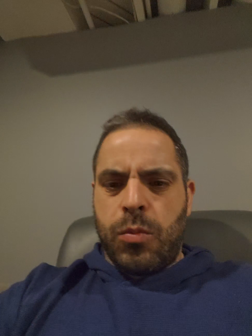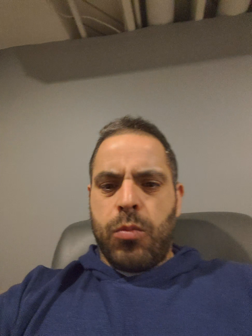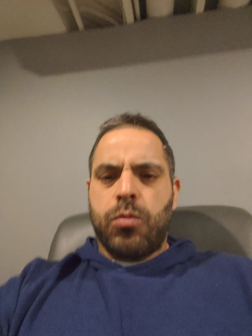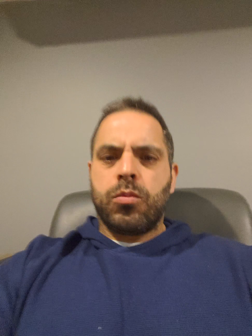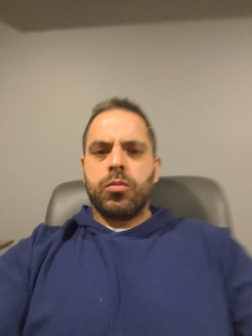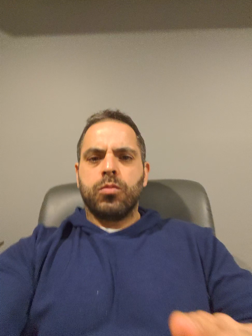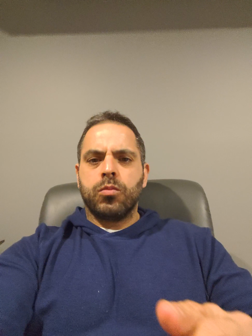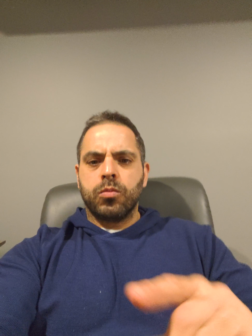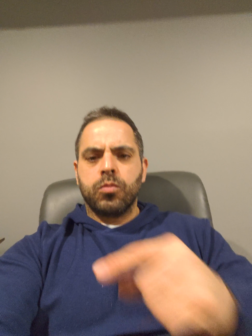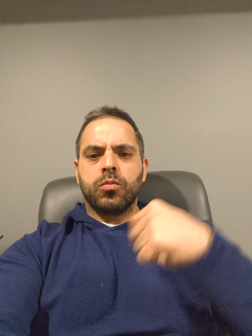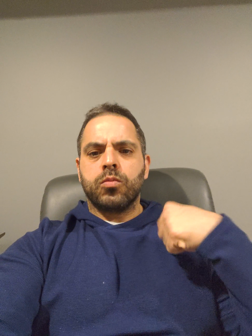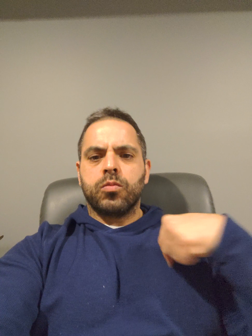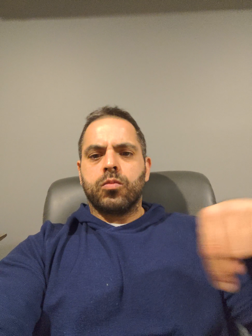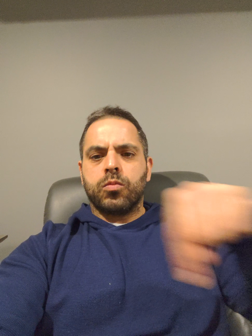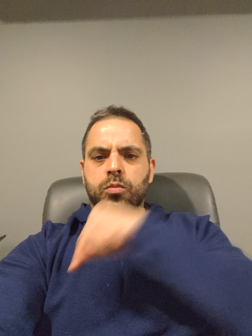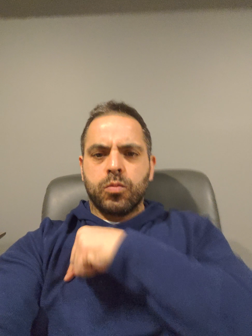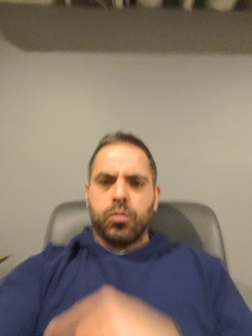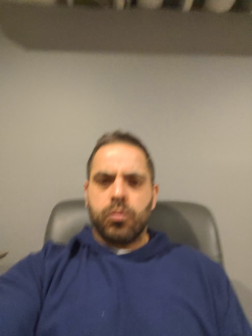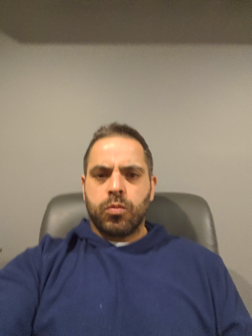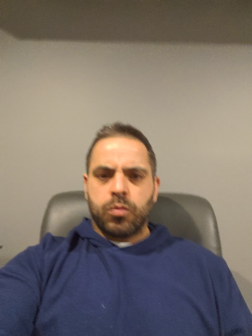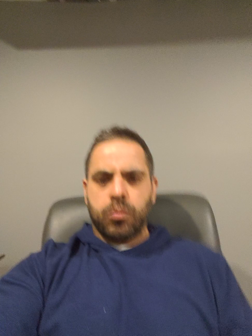we